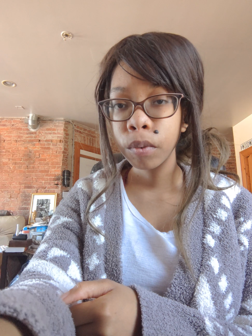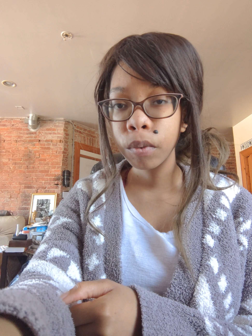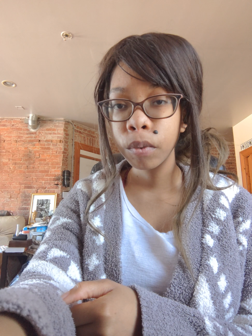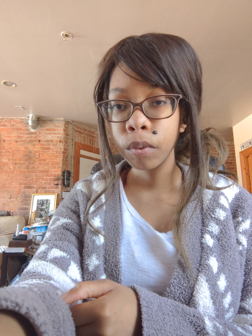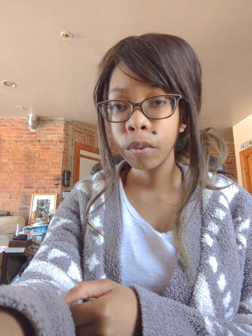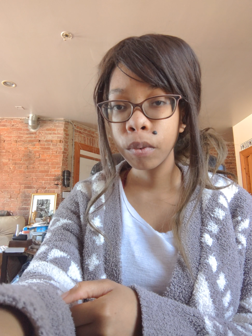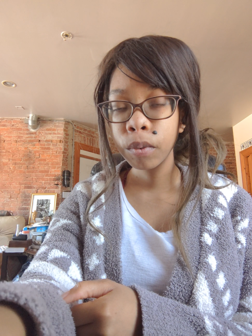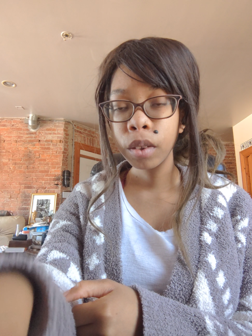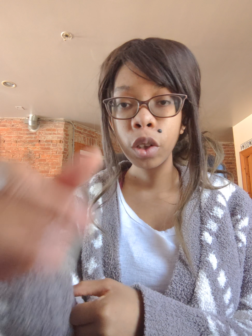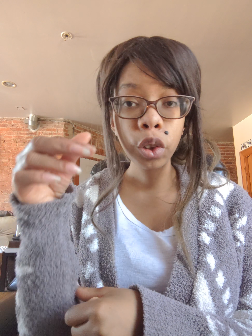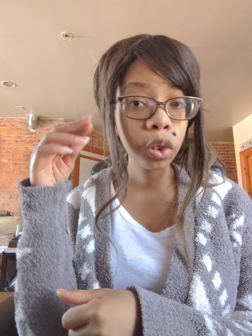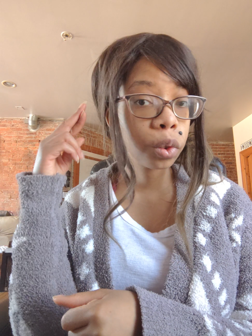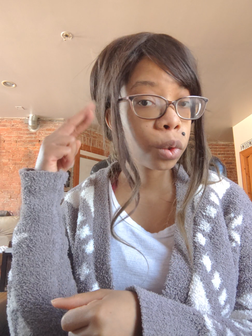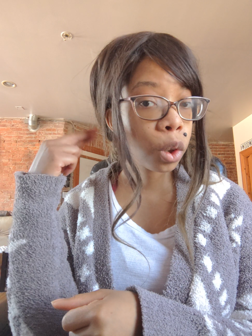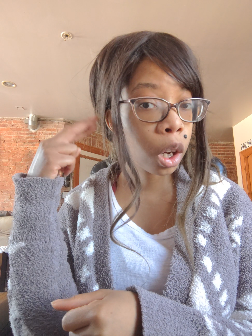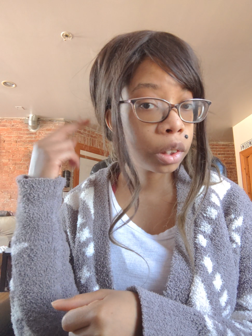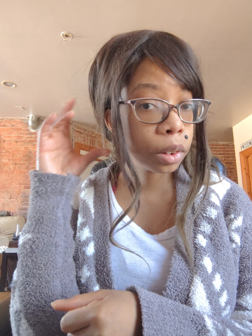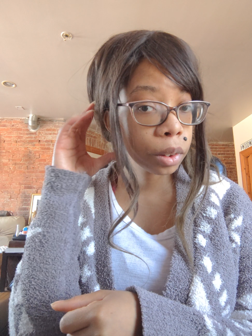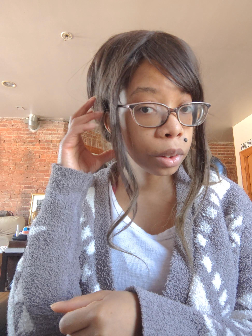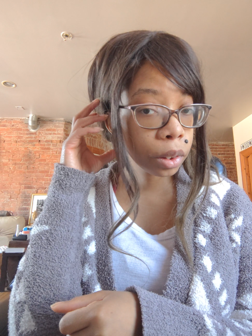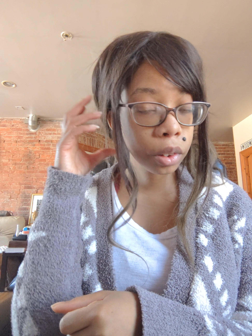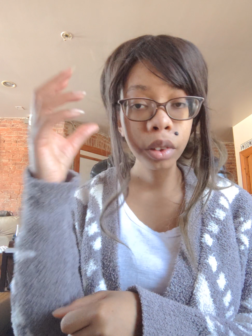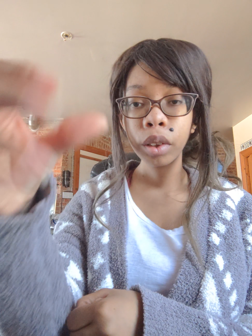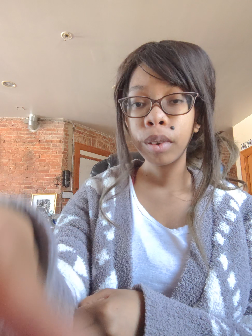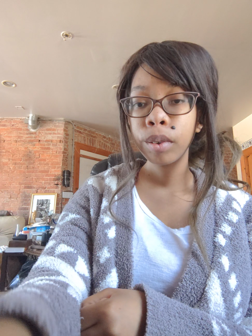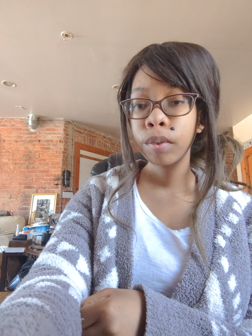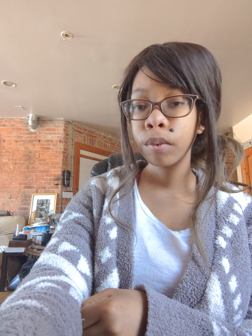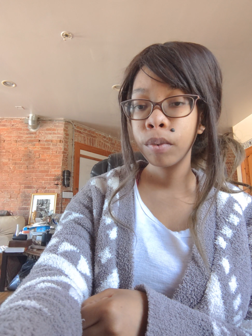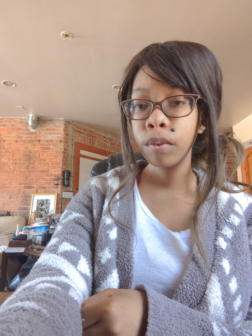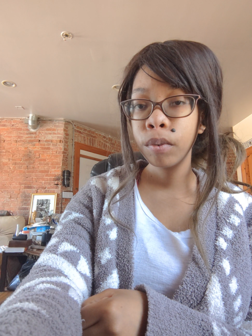radio